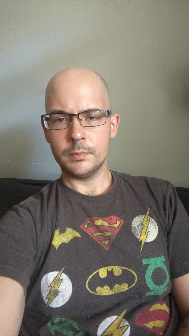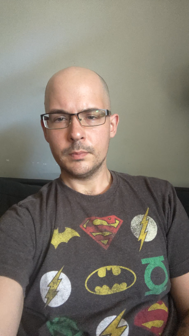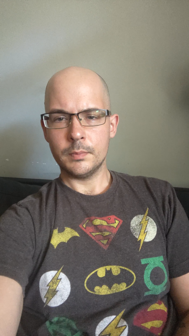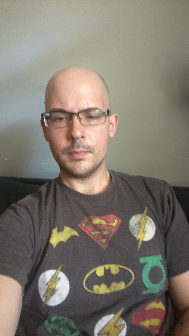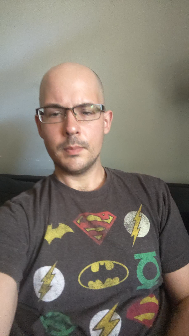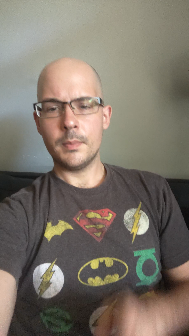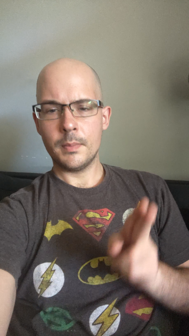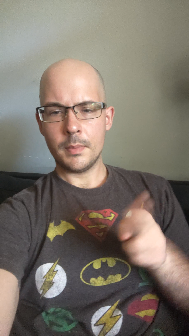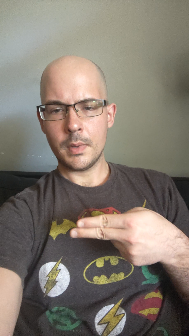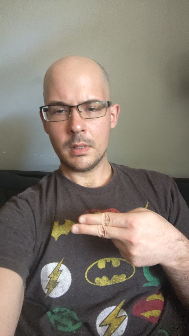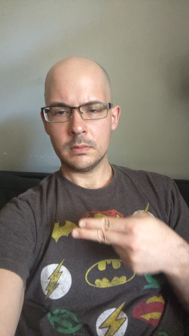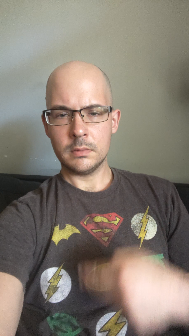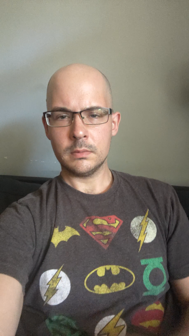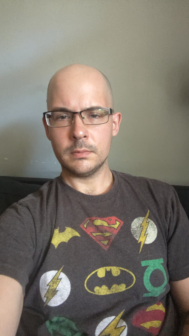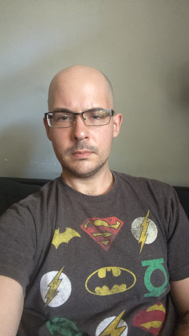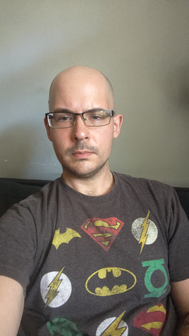belt